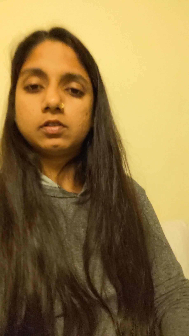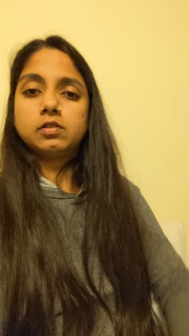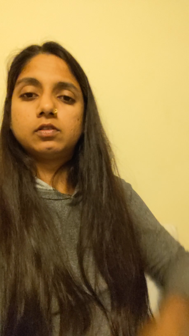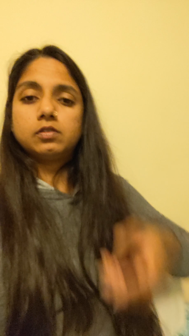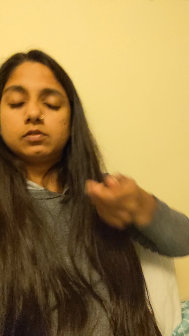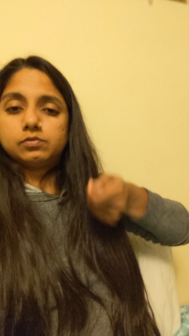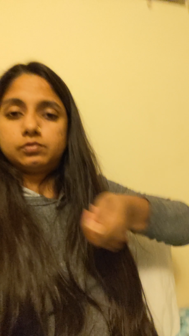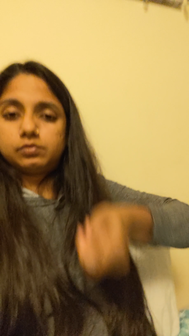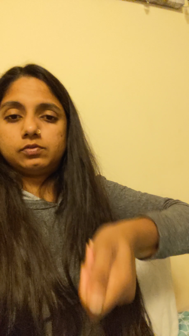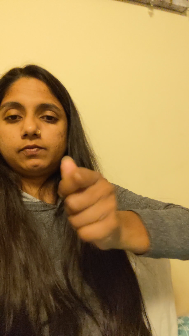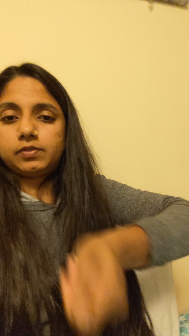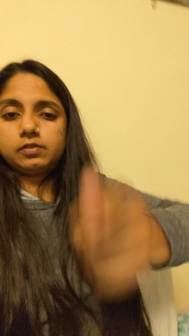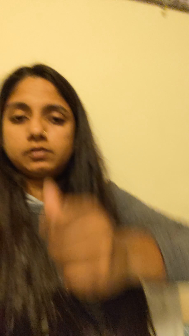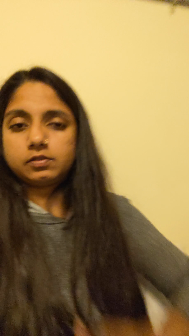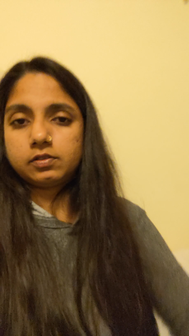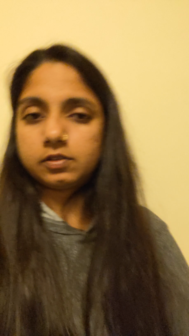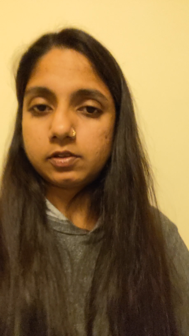shovel